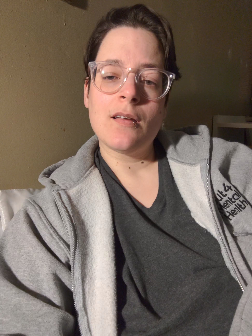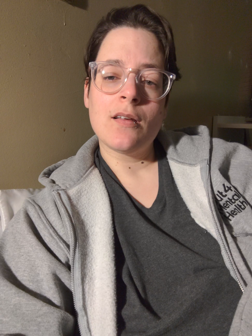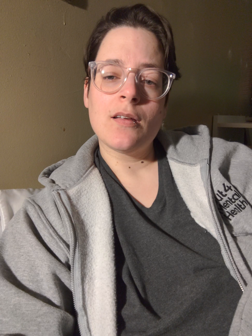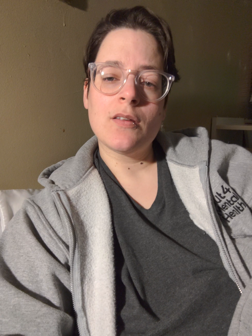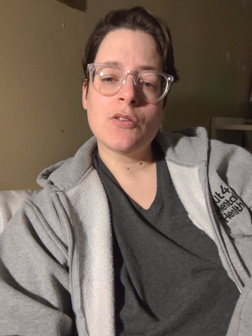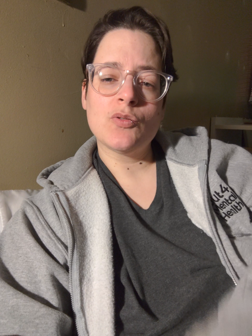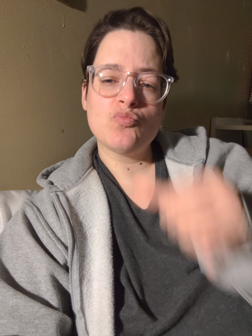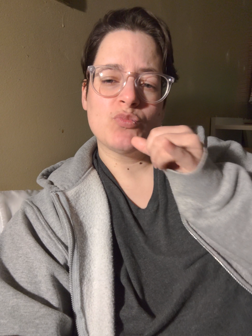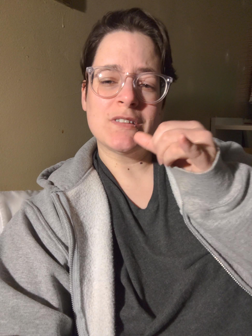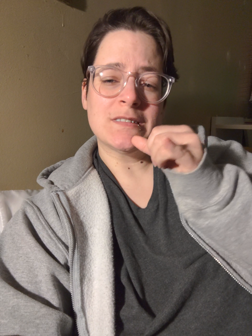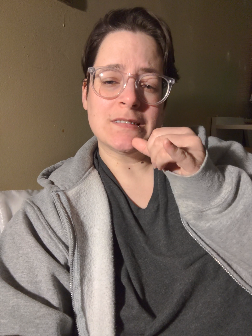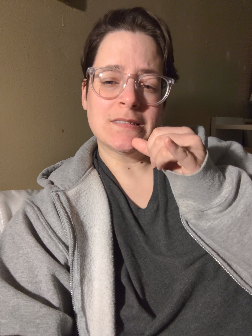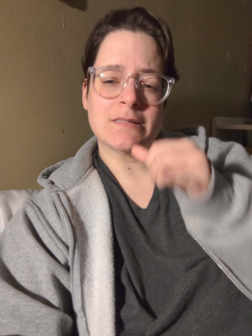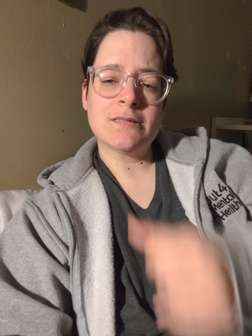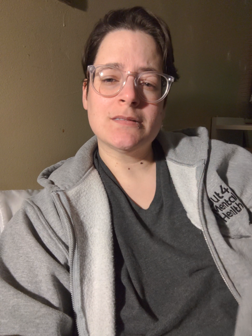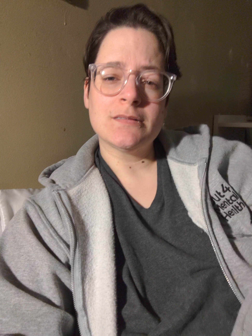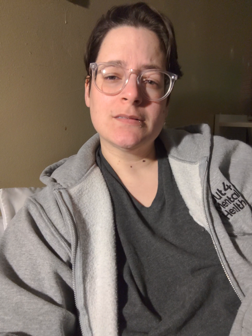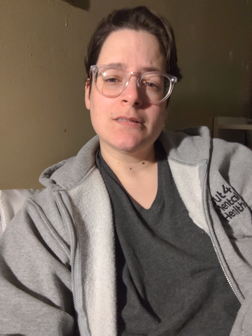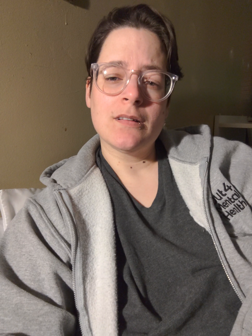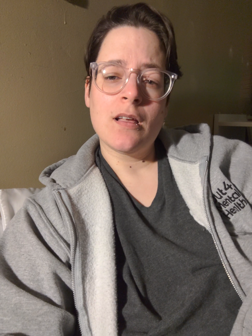drink